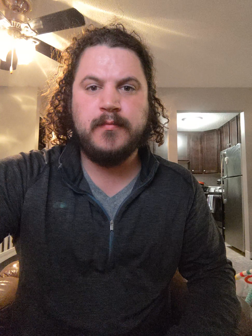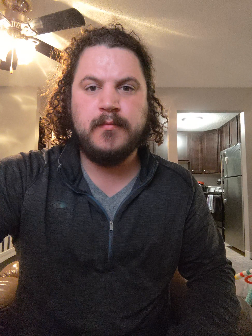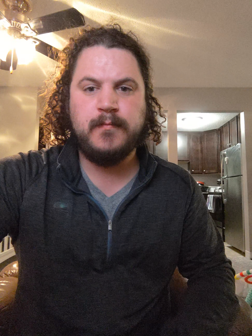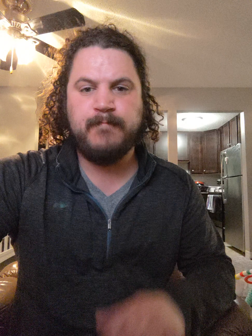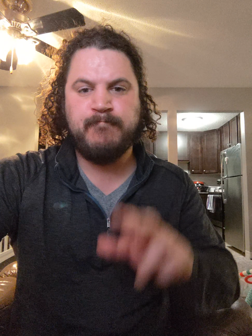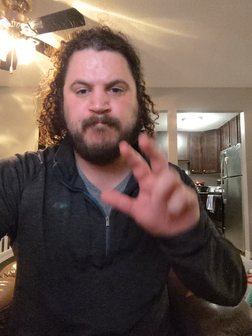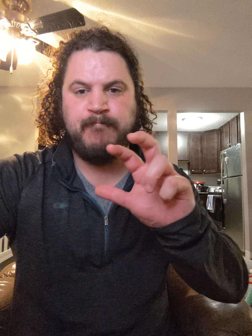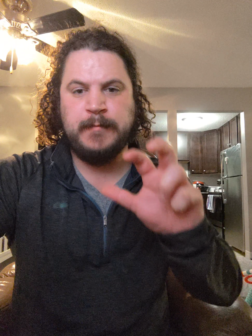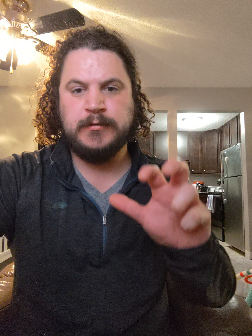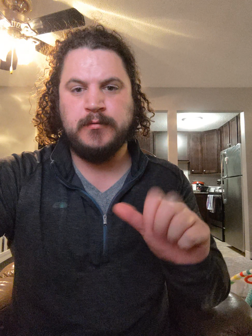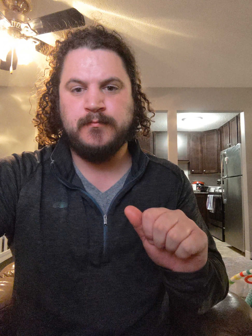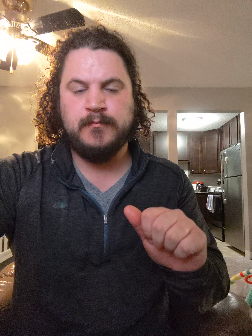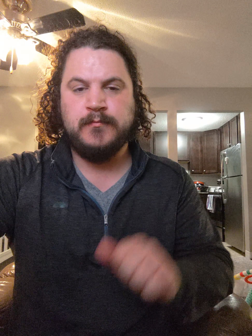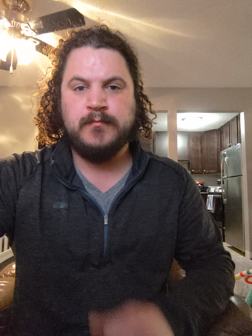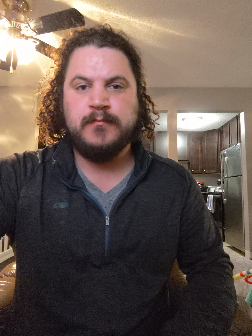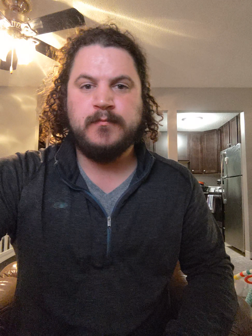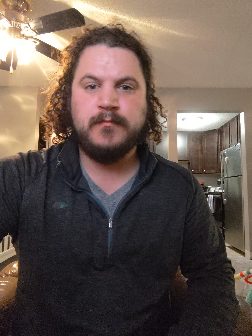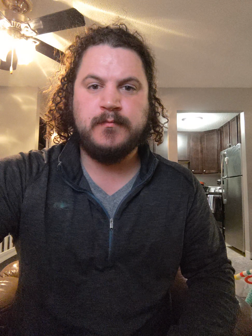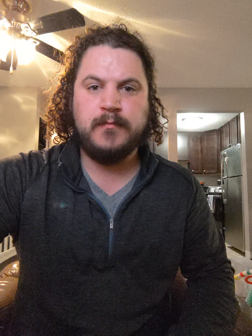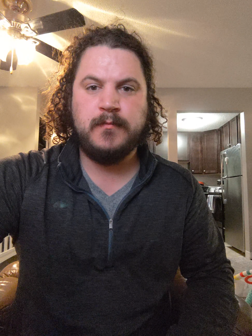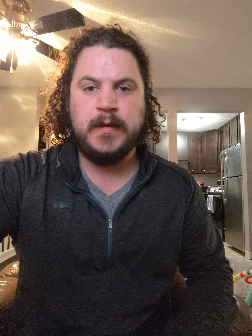pizza